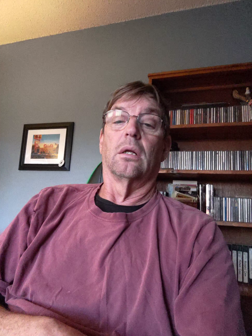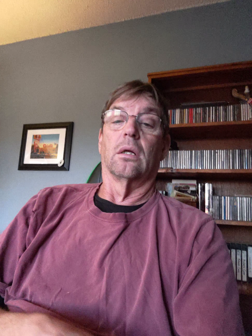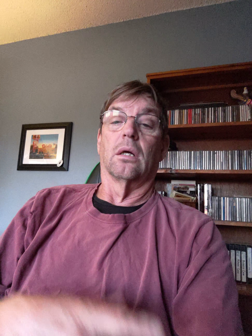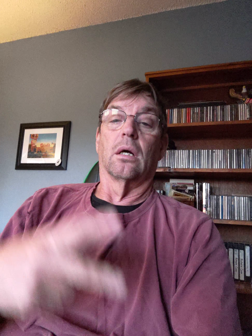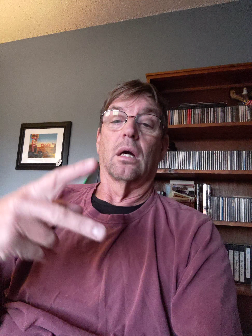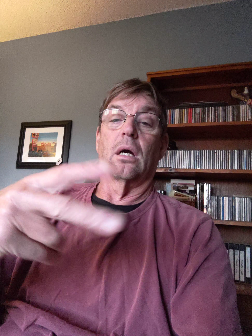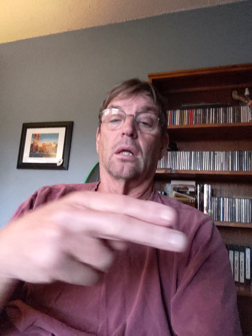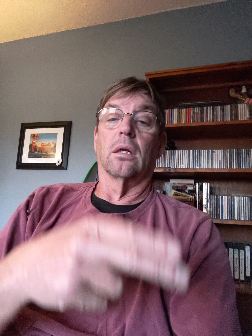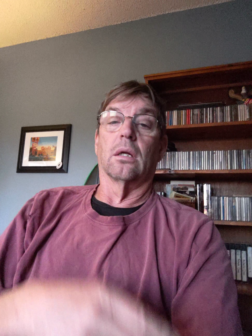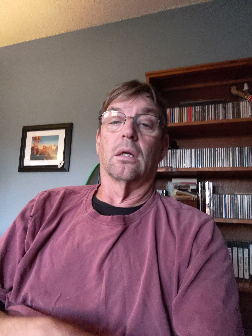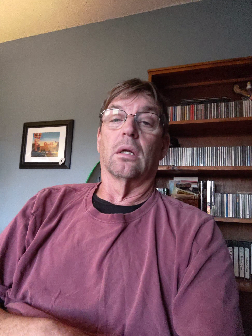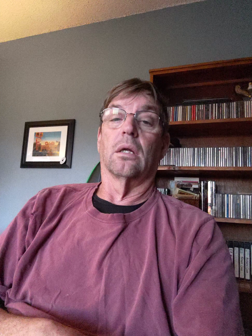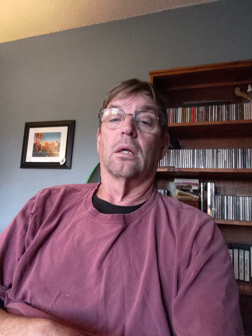cut